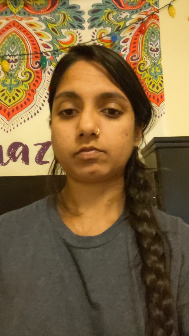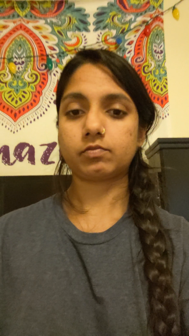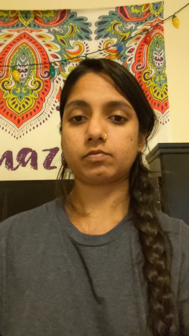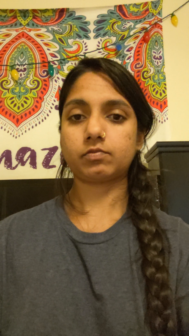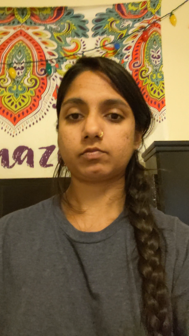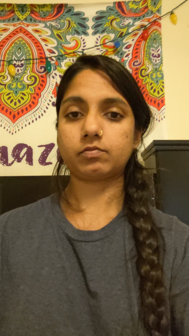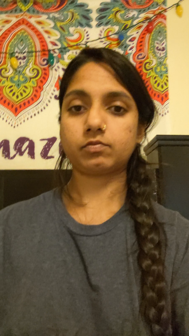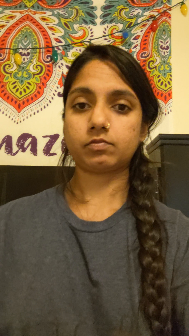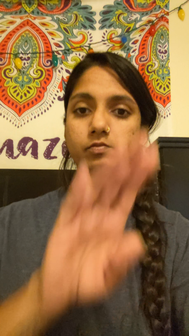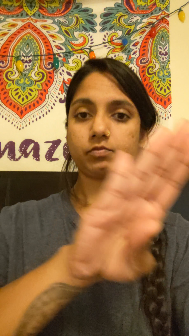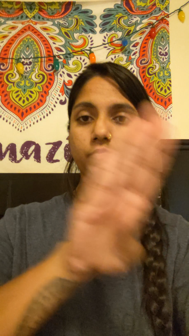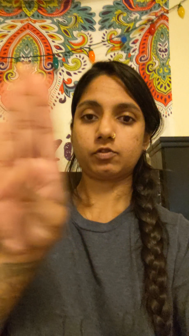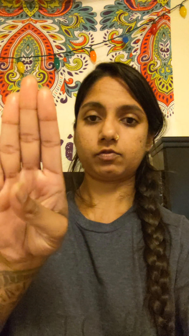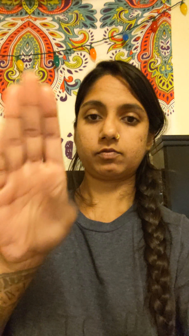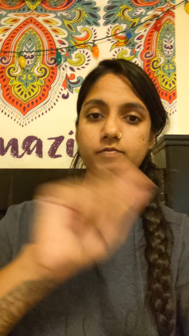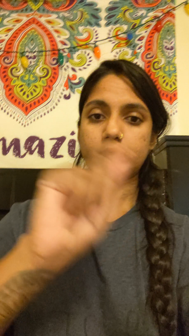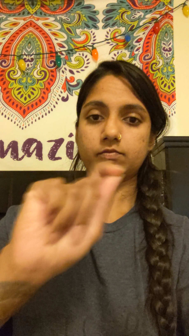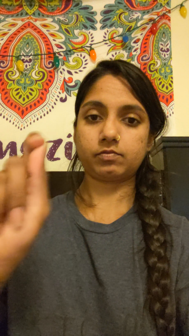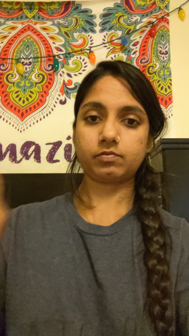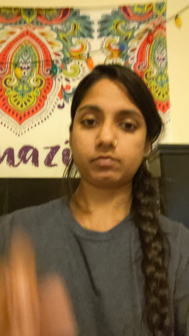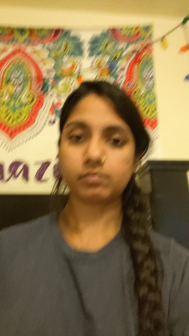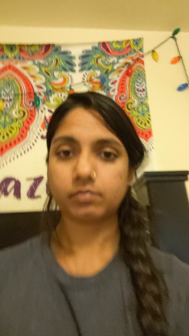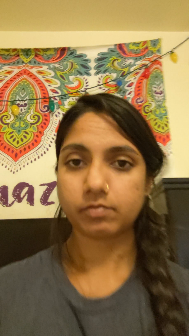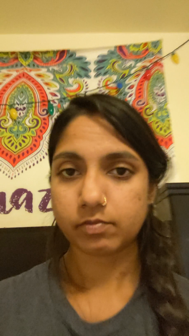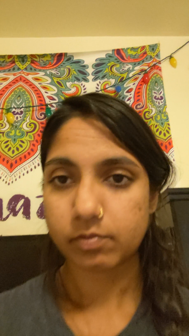chalk